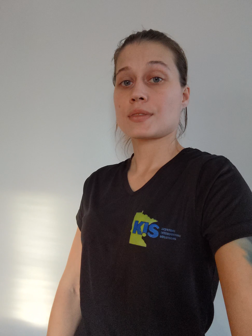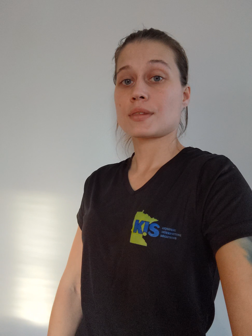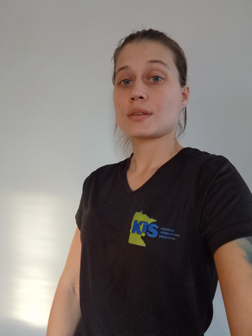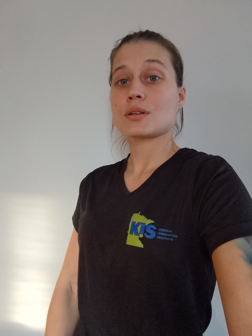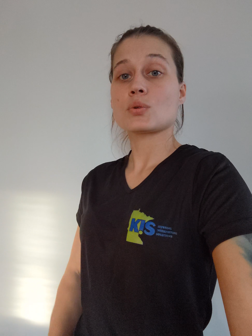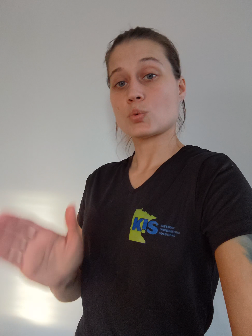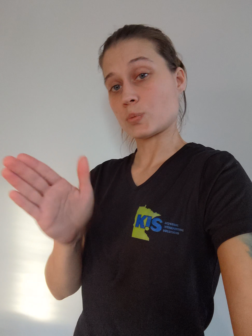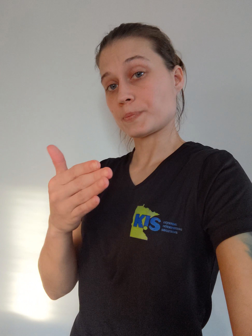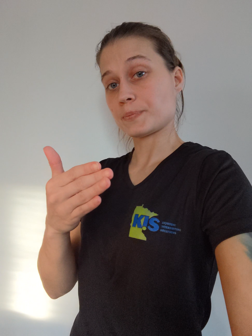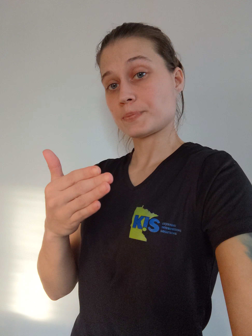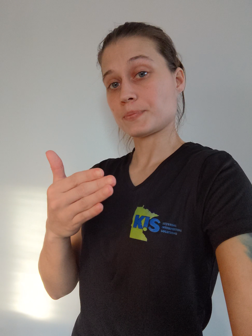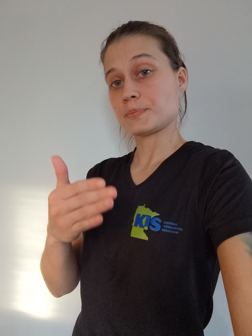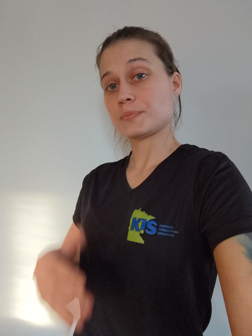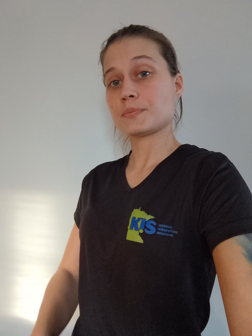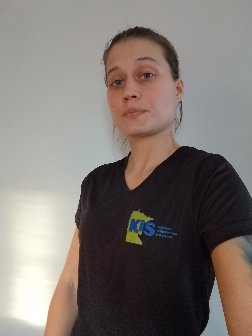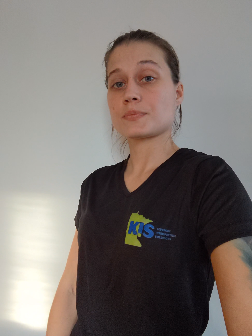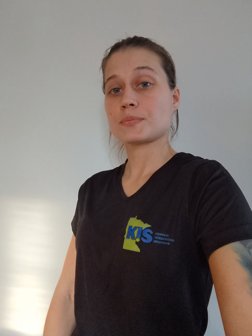room